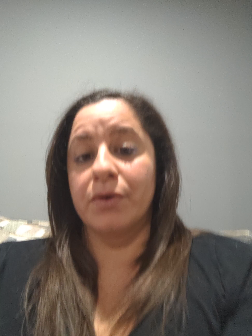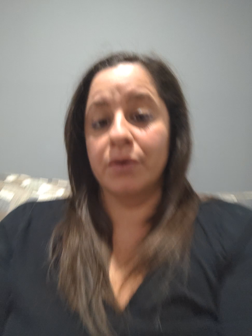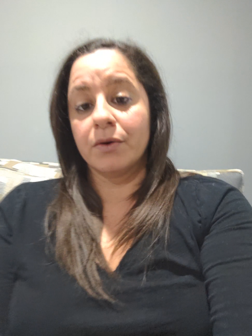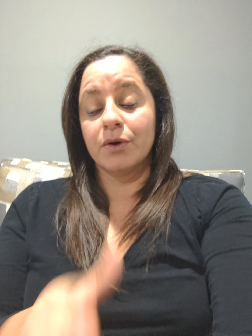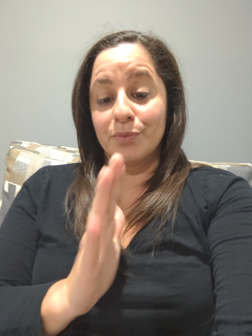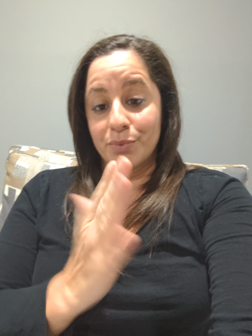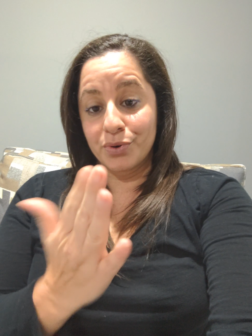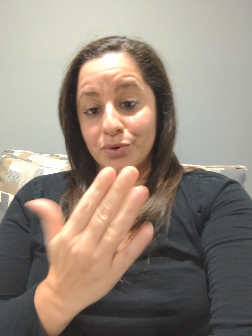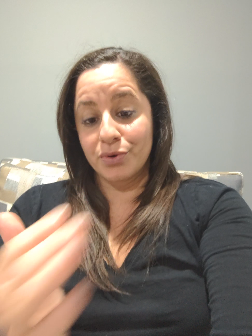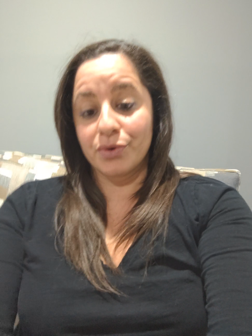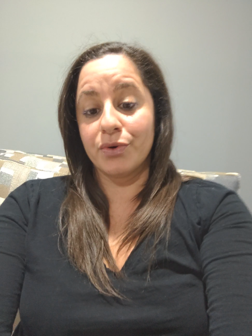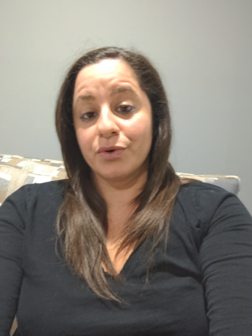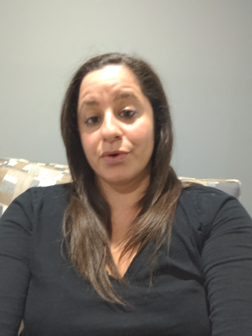book